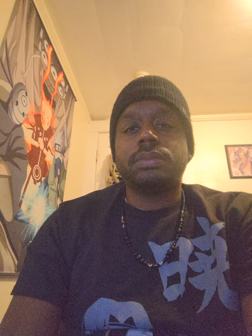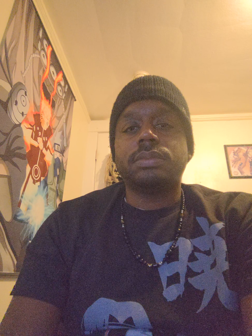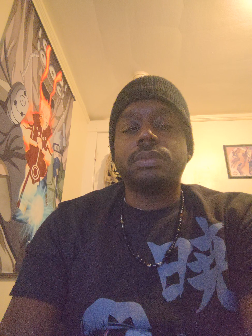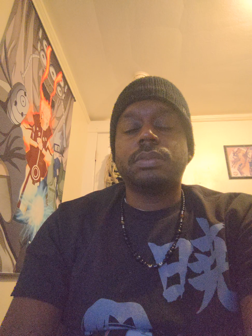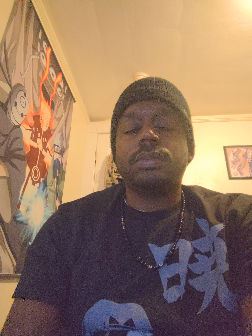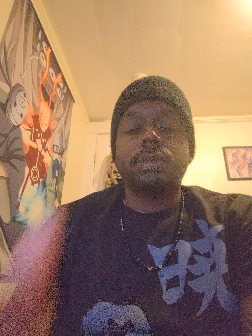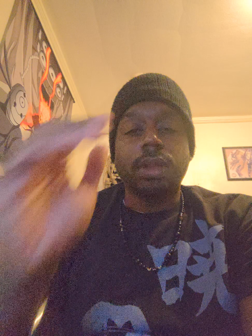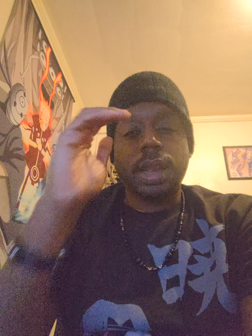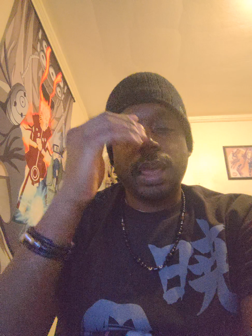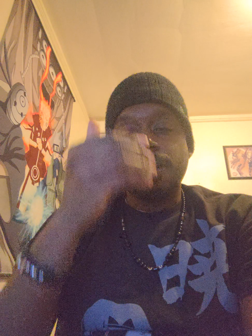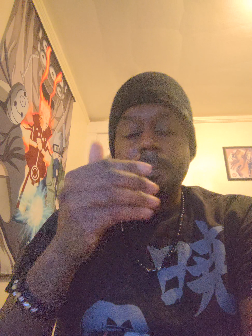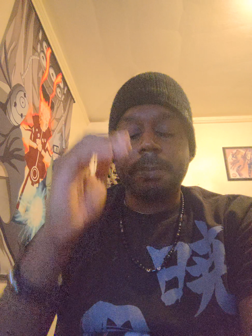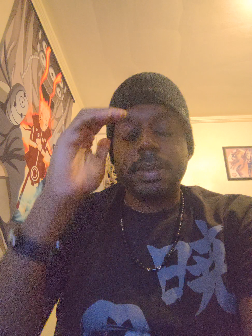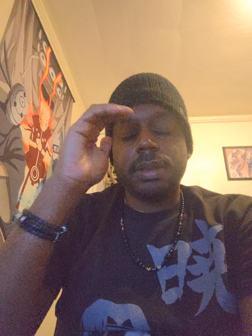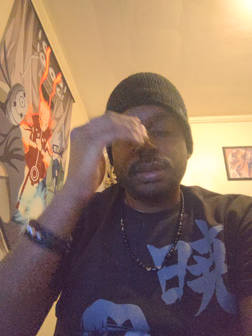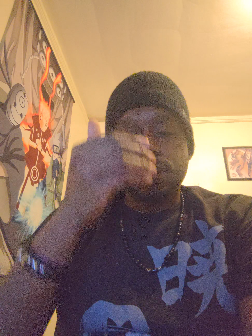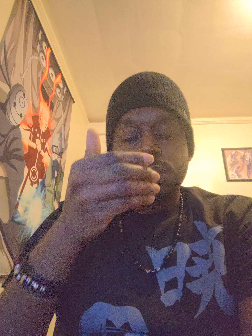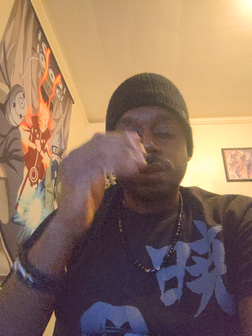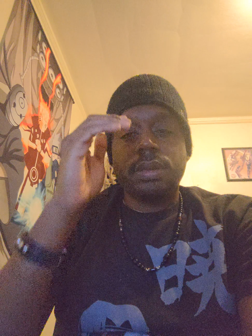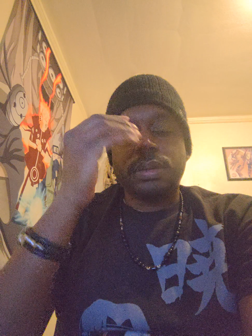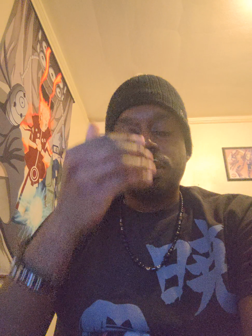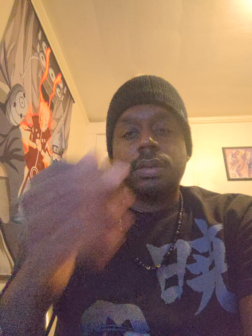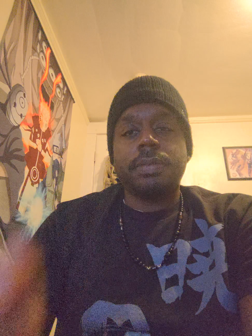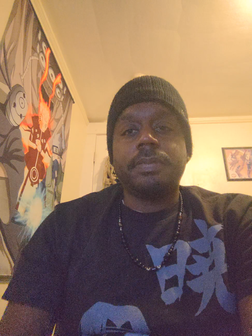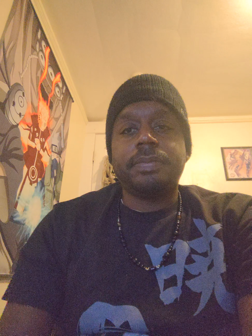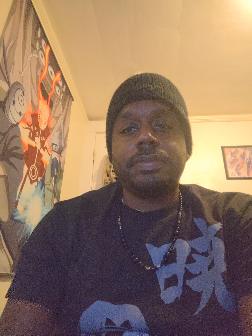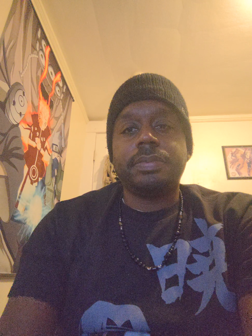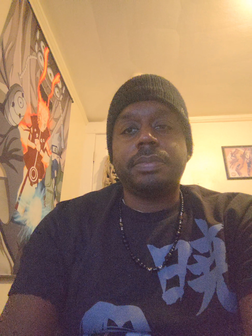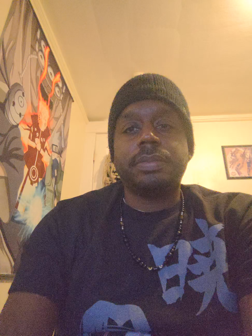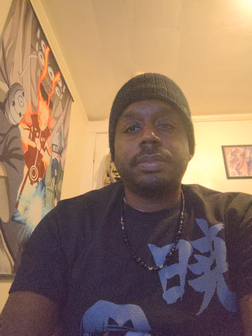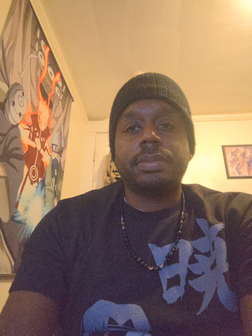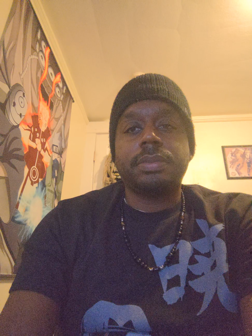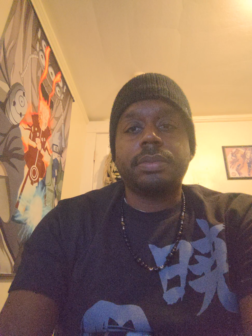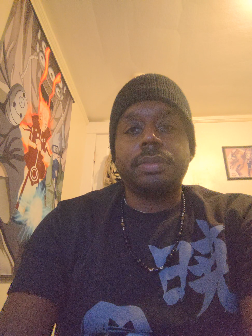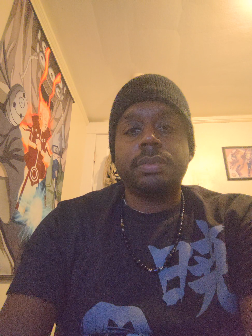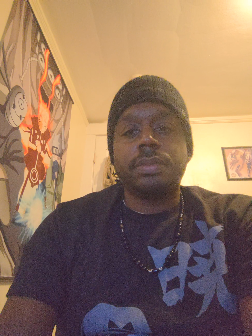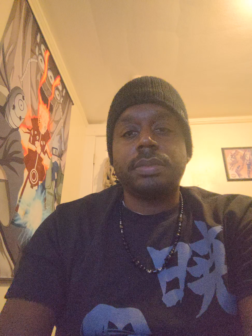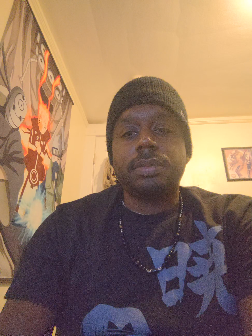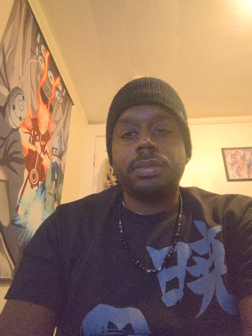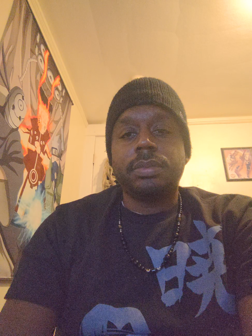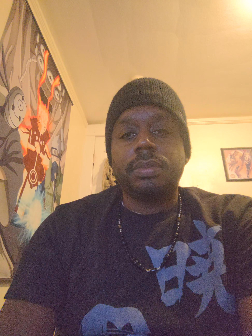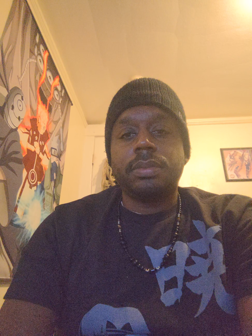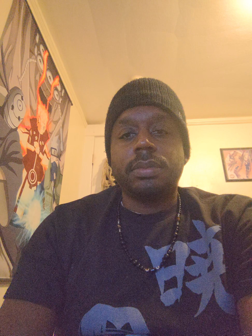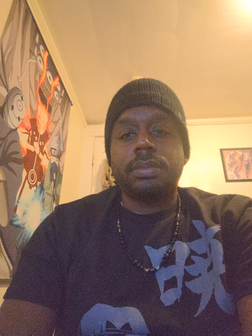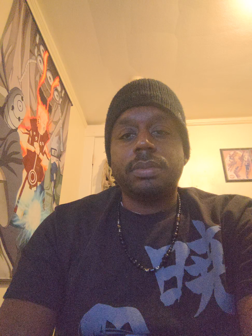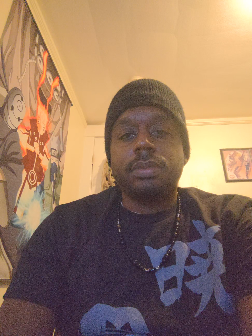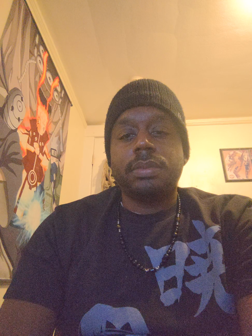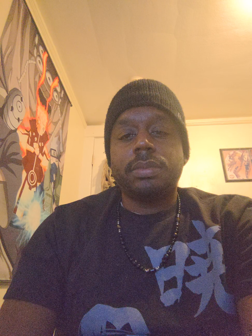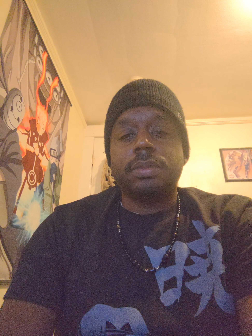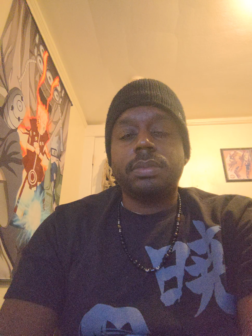sleepy